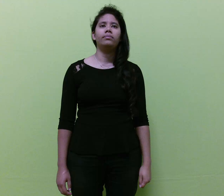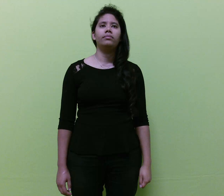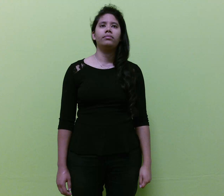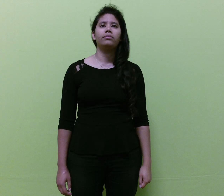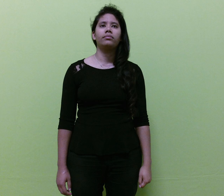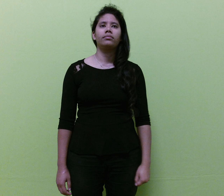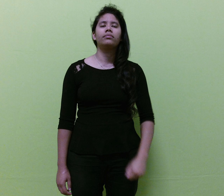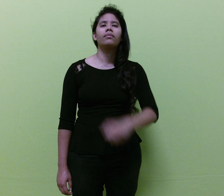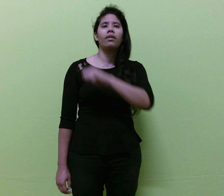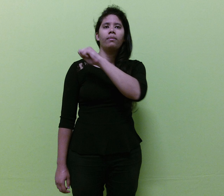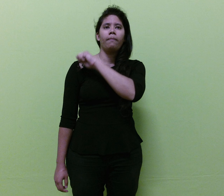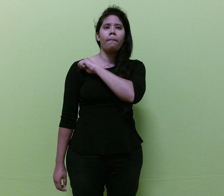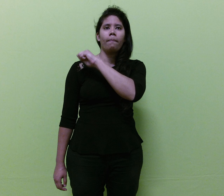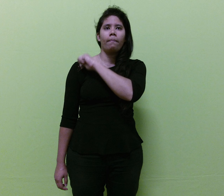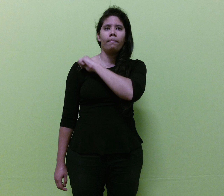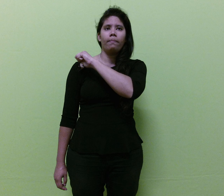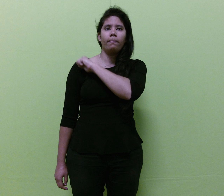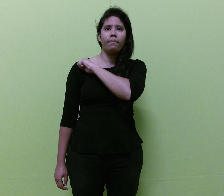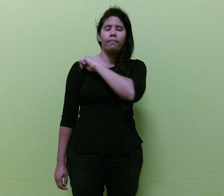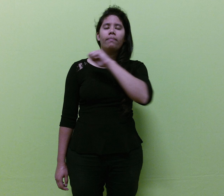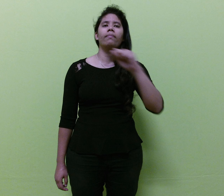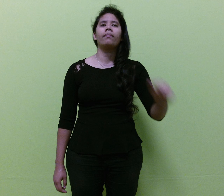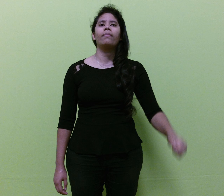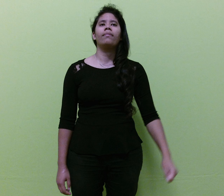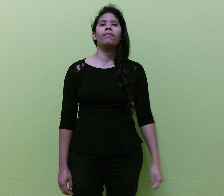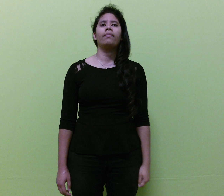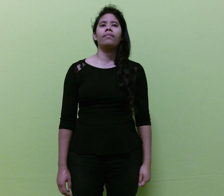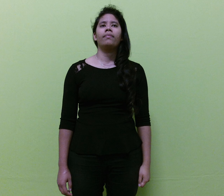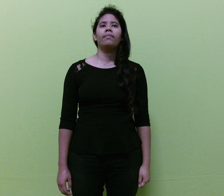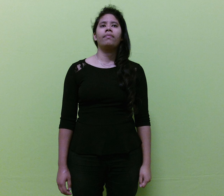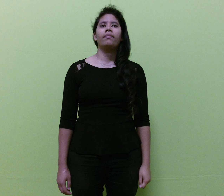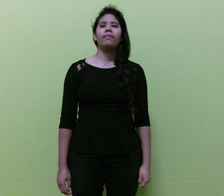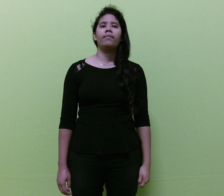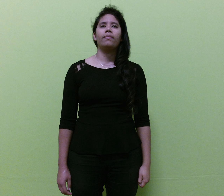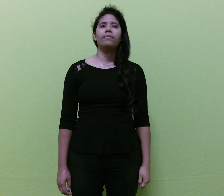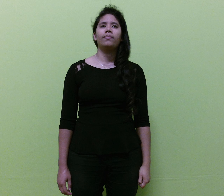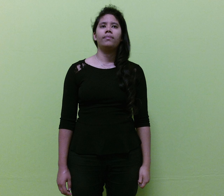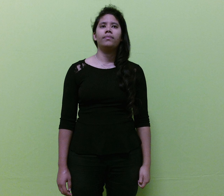aluno